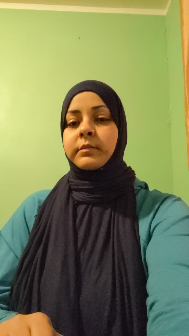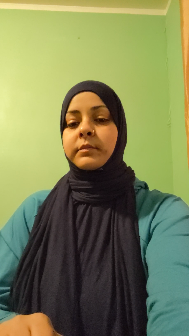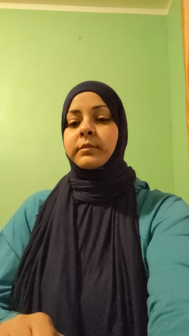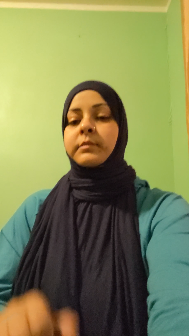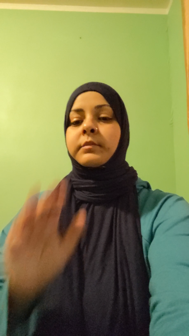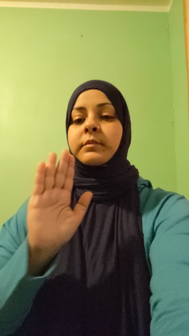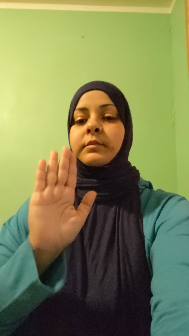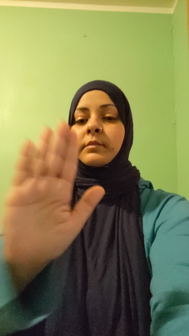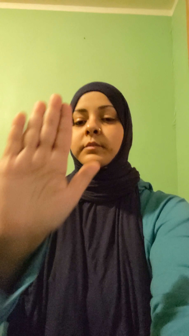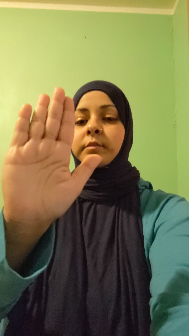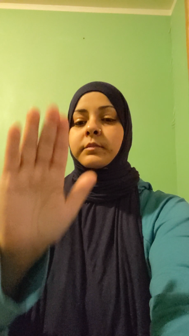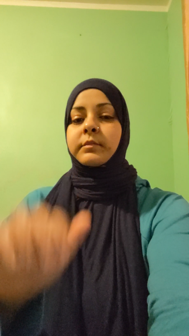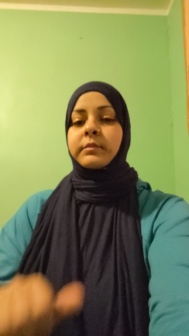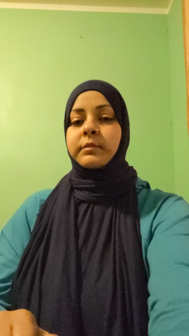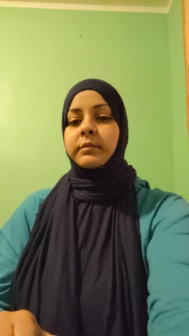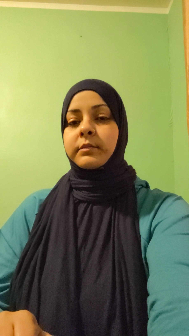push